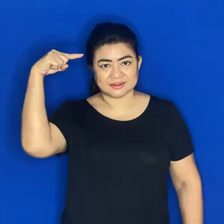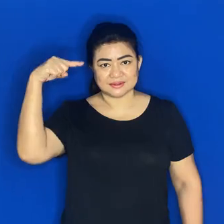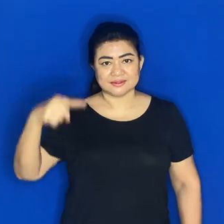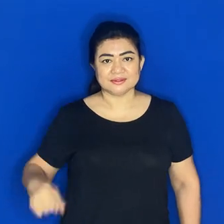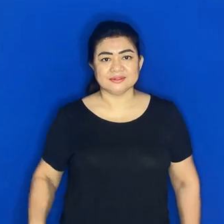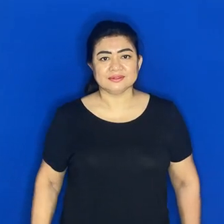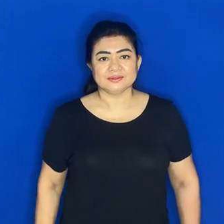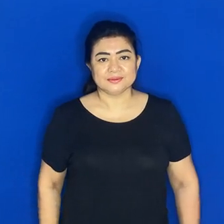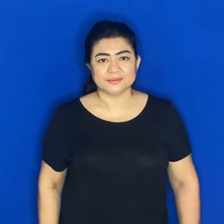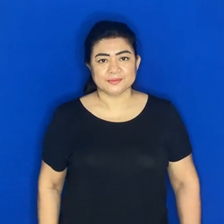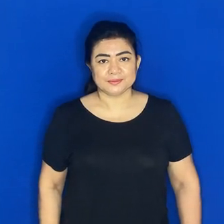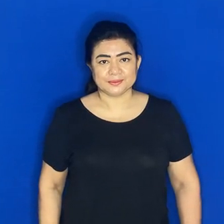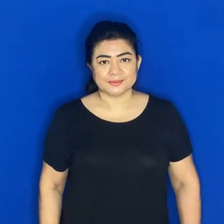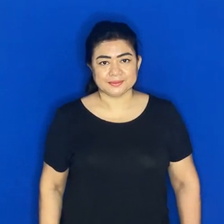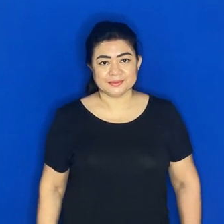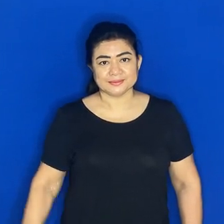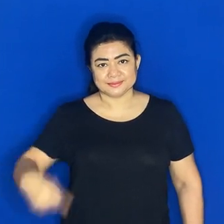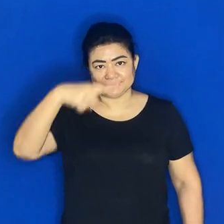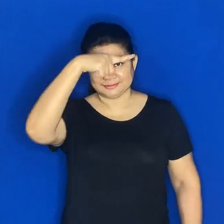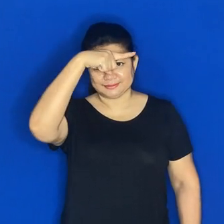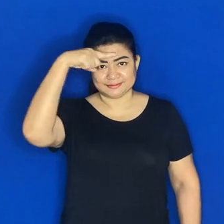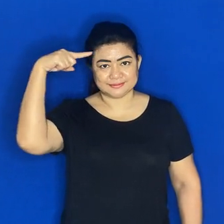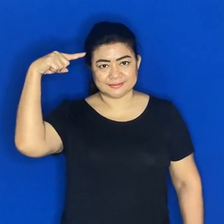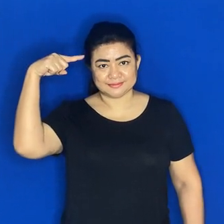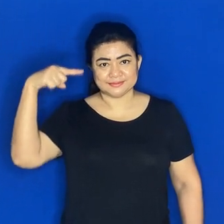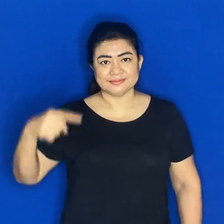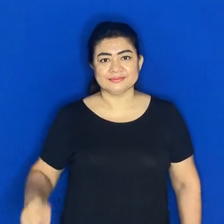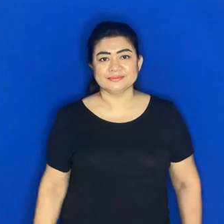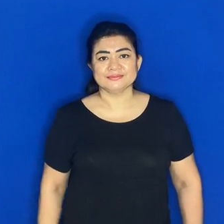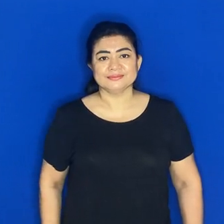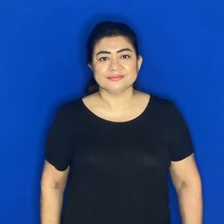black